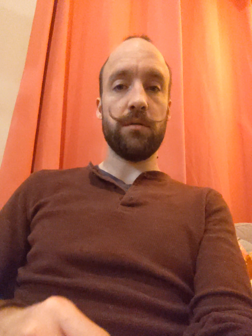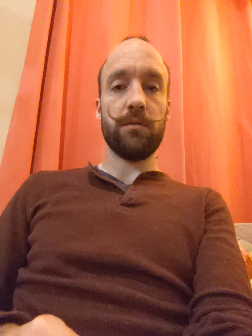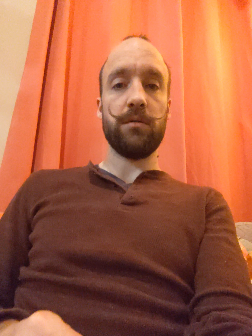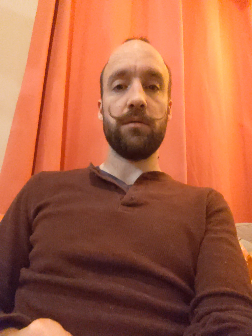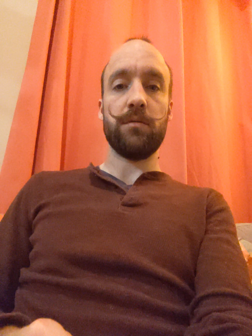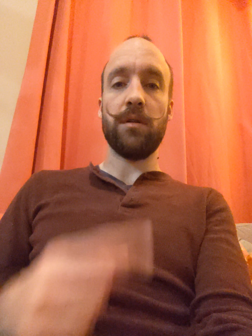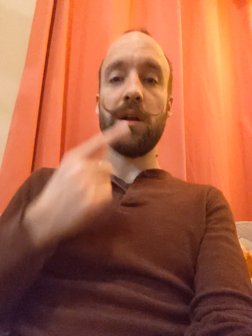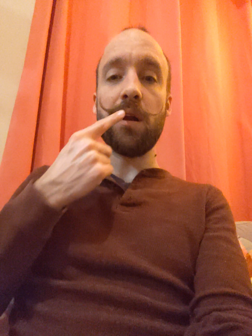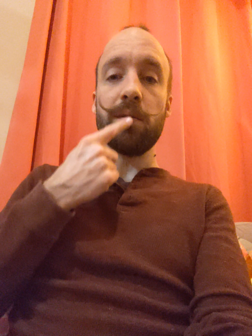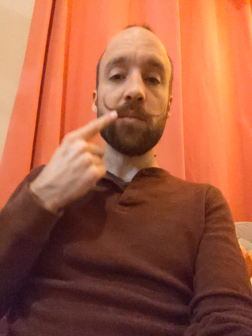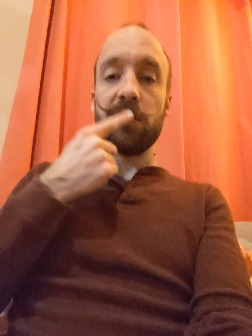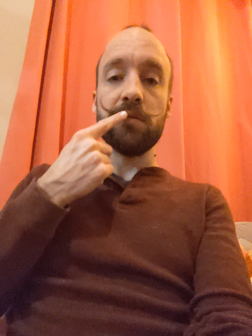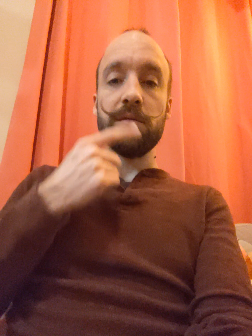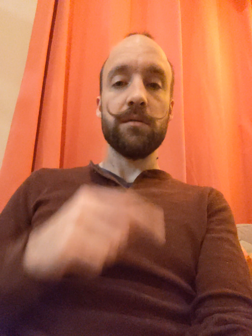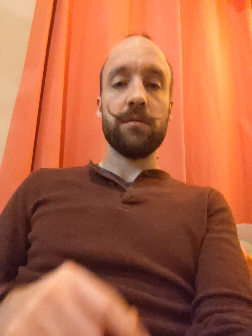lips